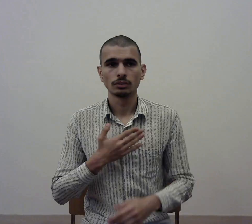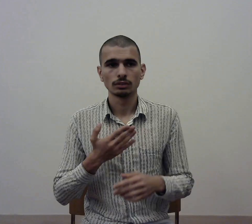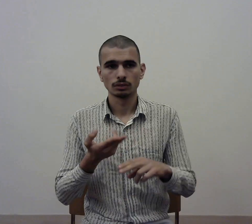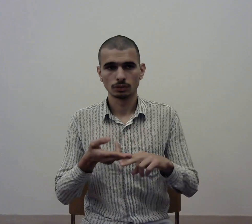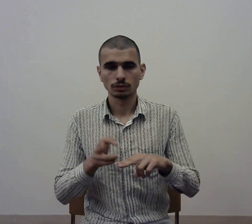bu